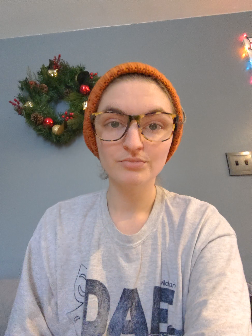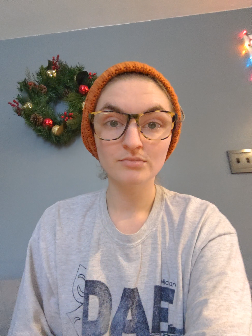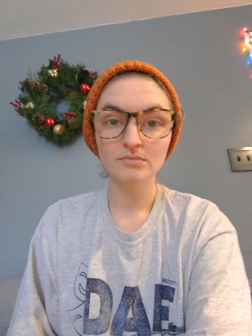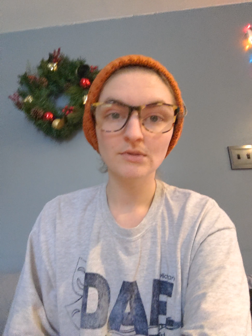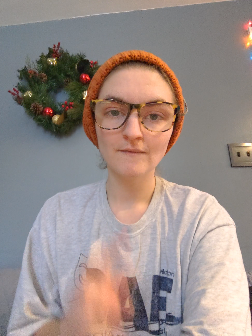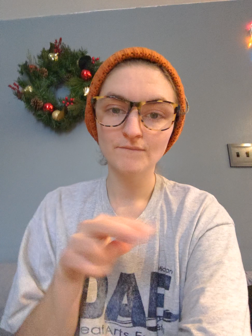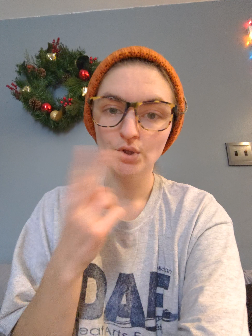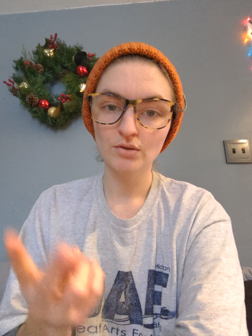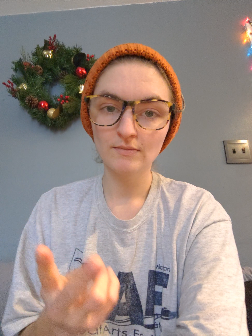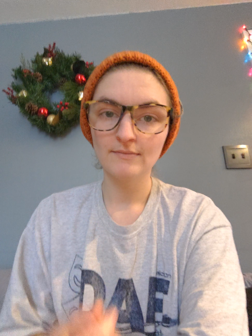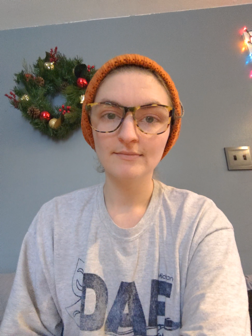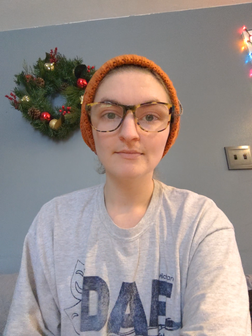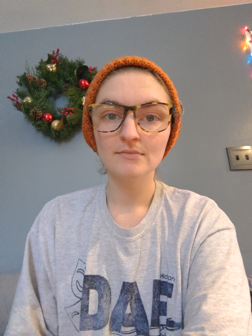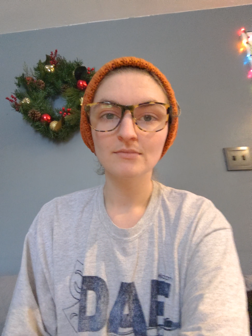fall